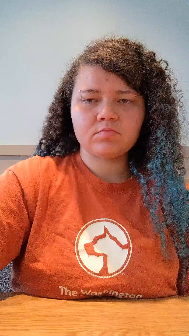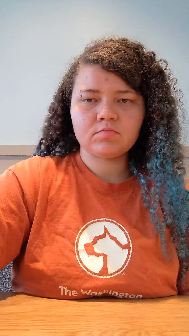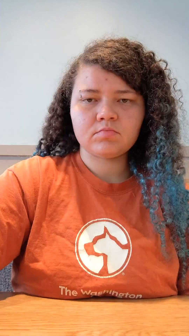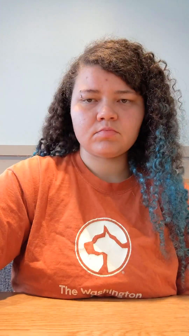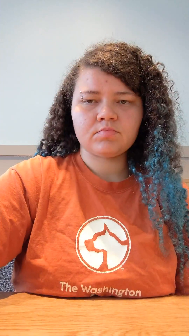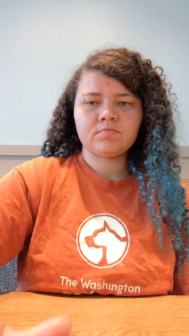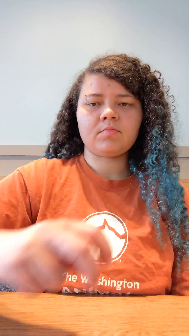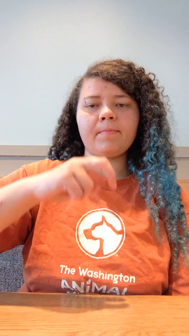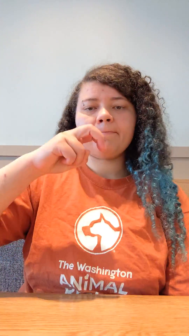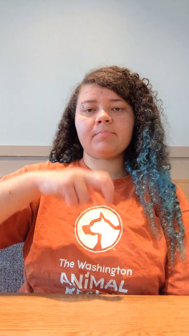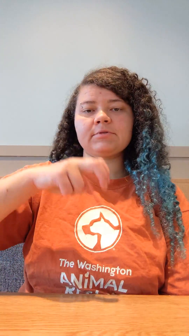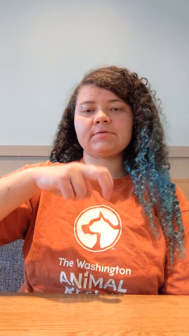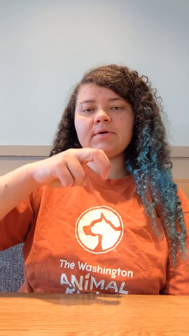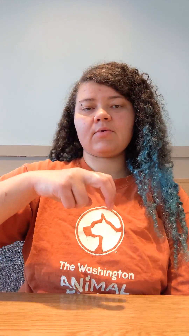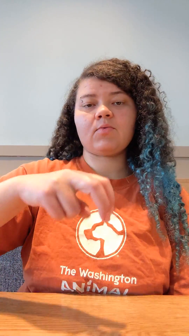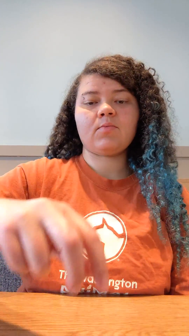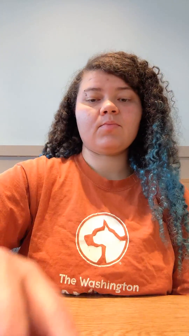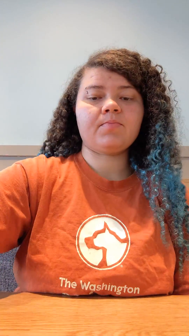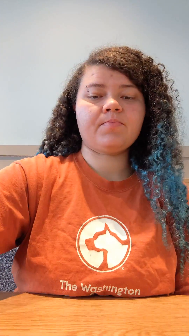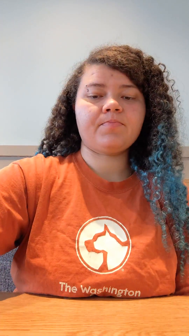potato